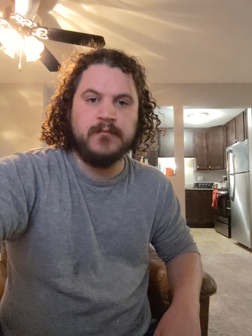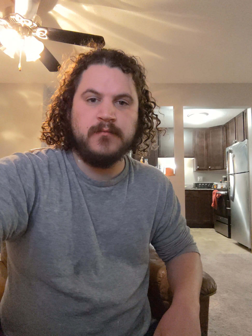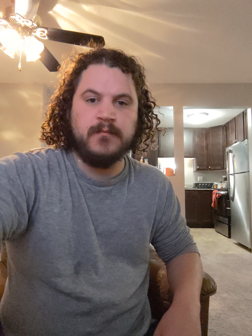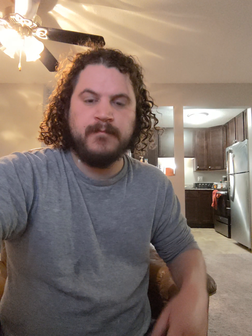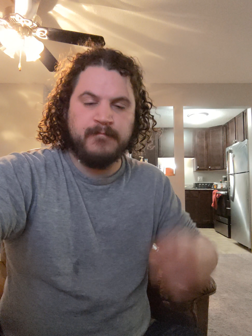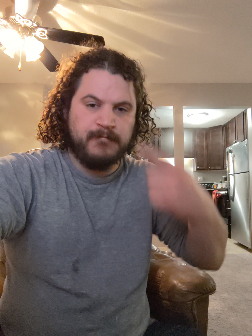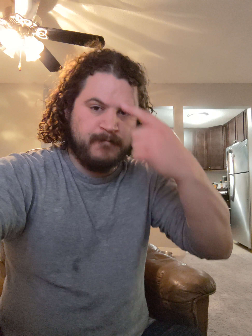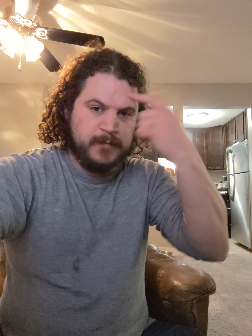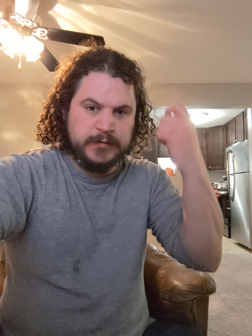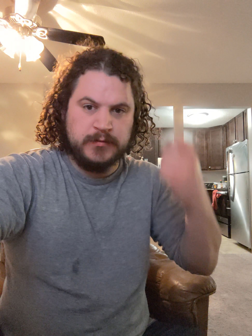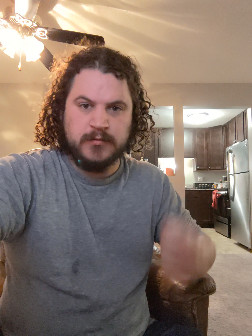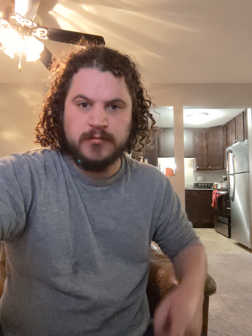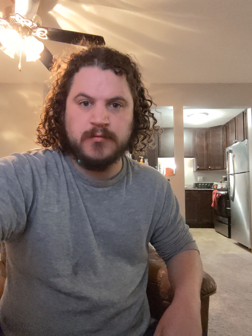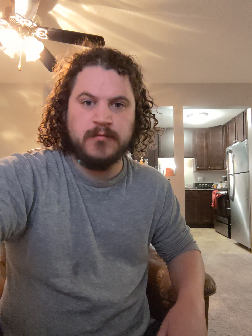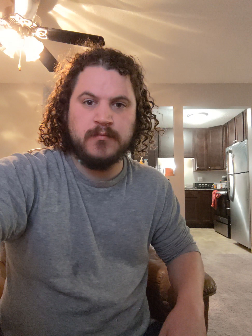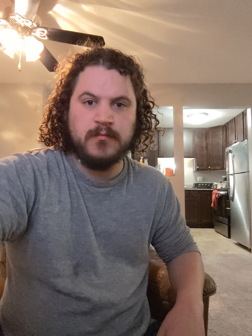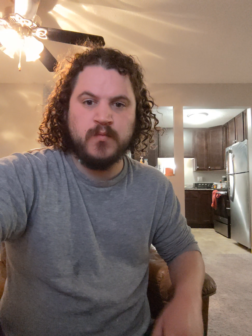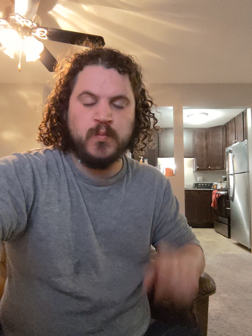because